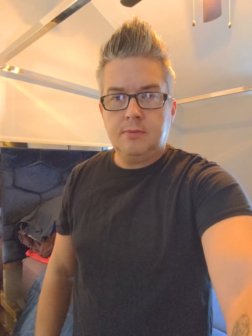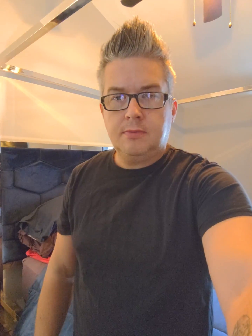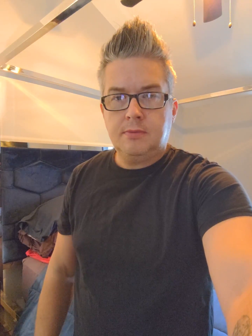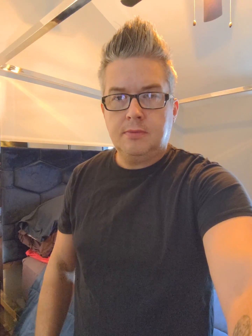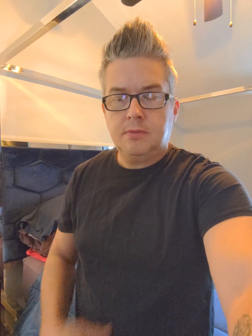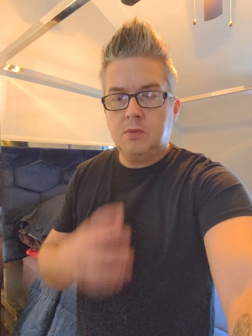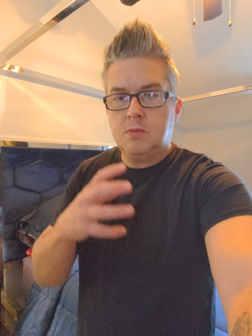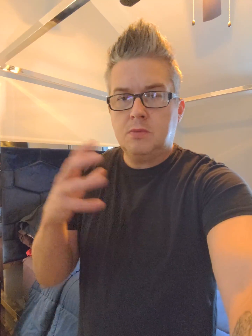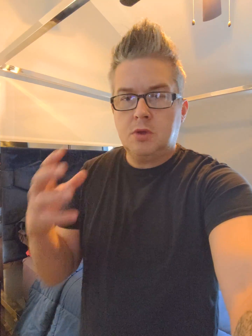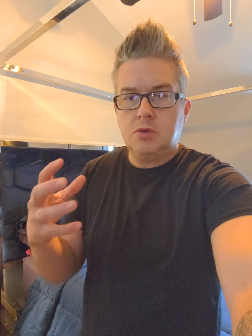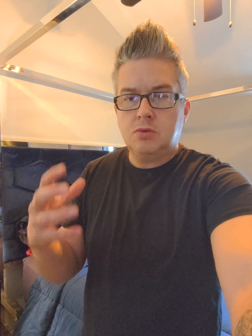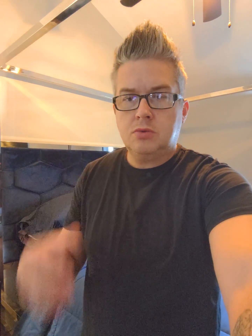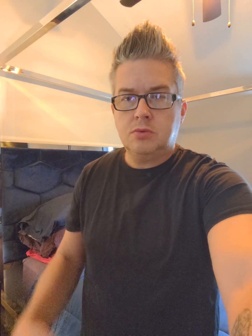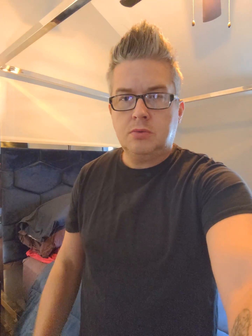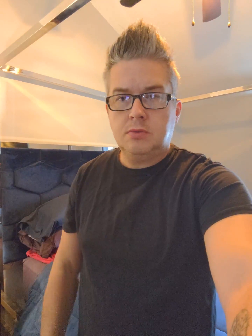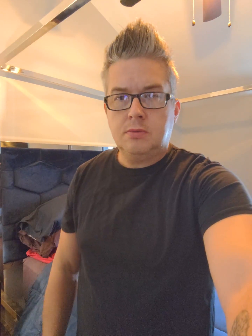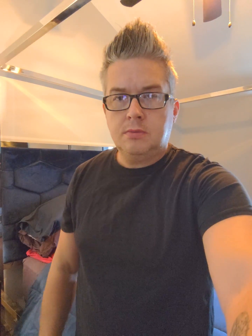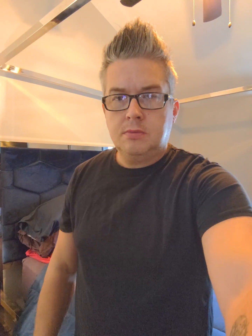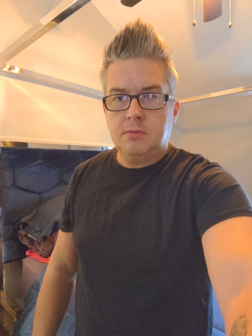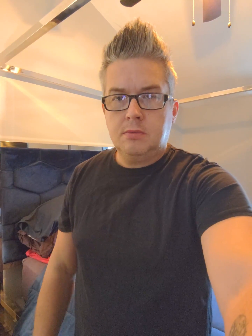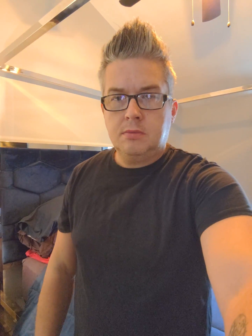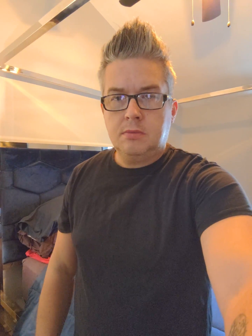much